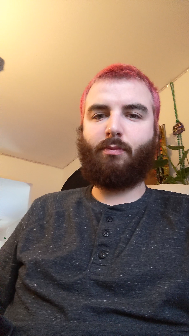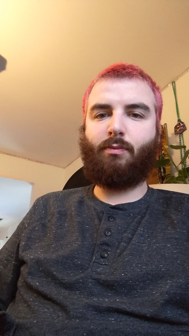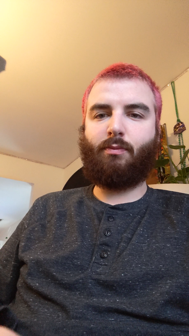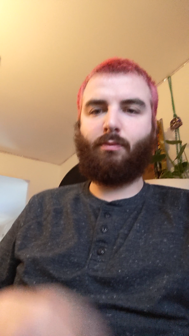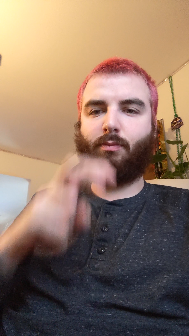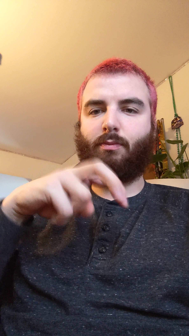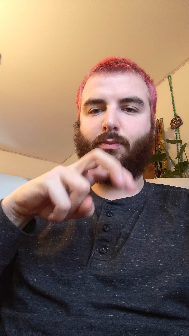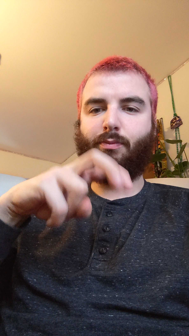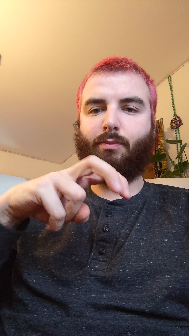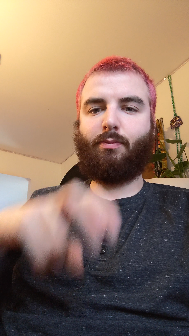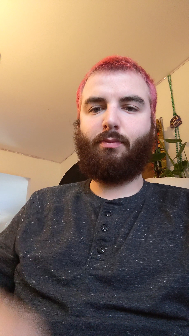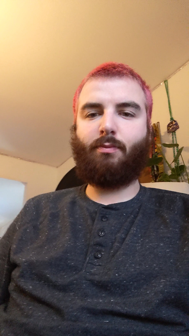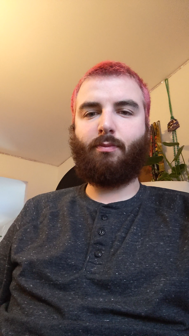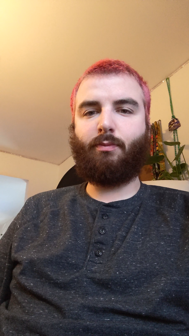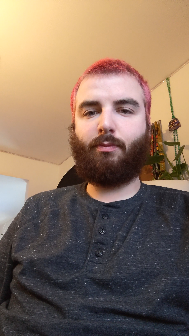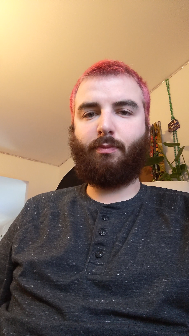potato